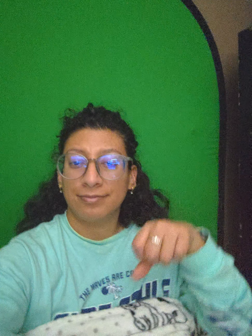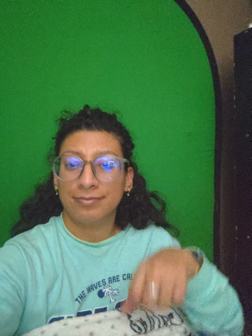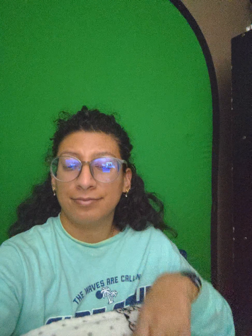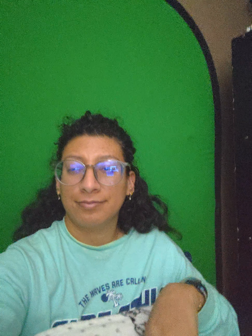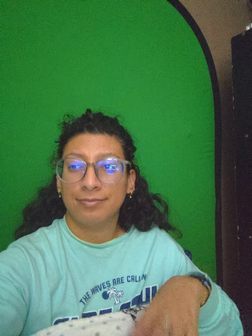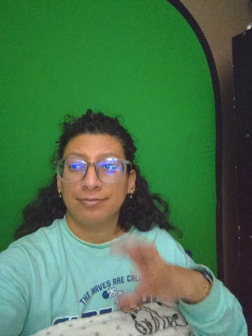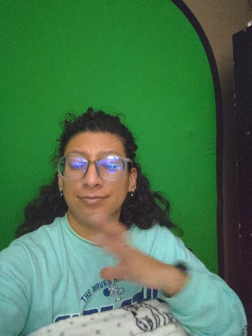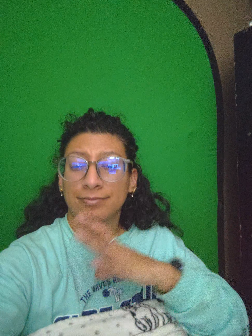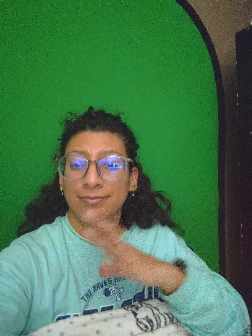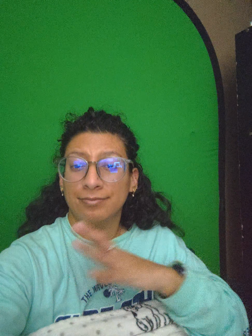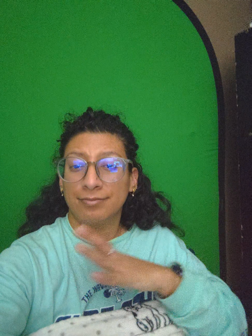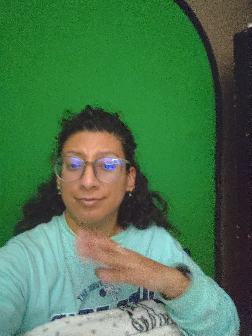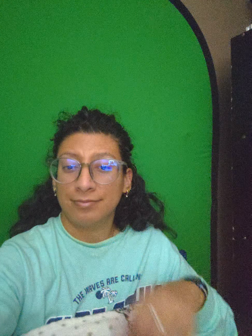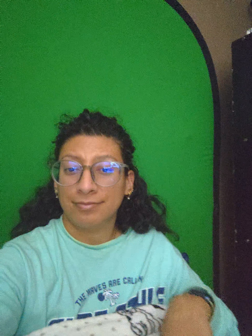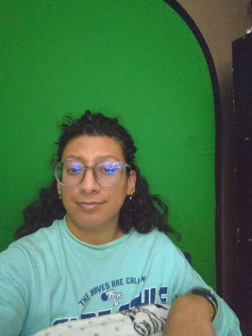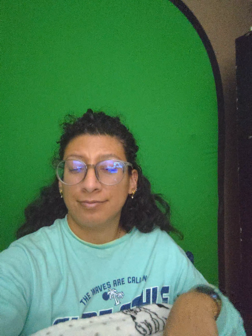fine